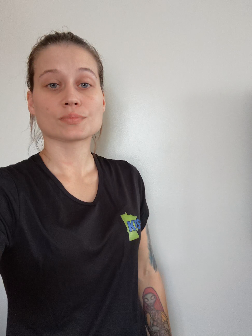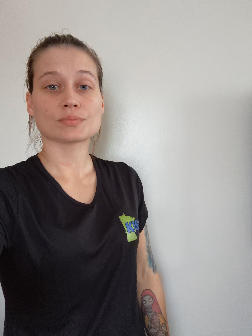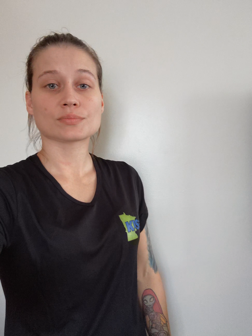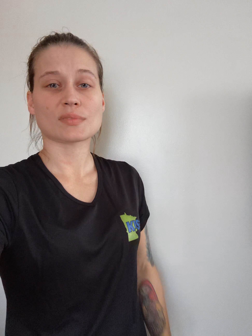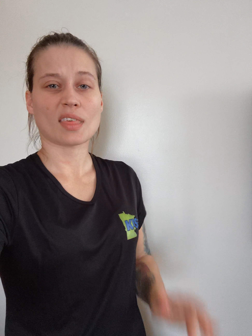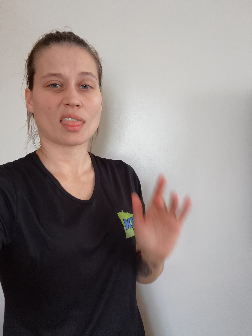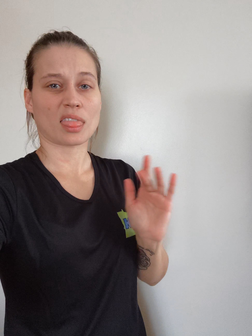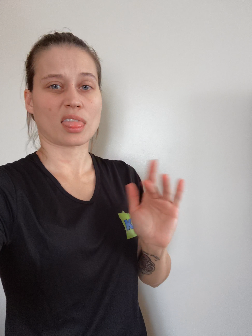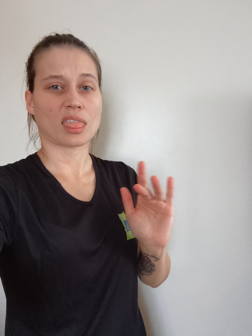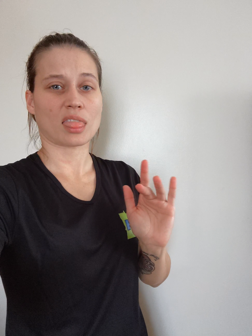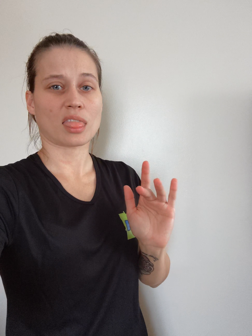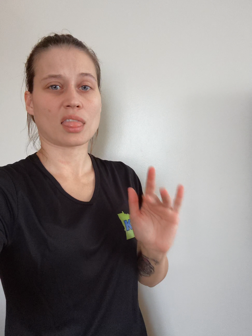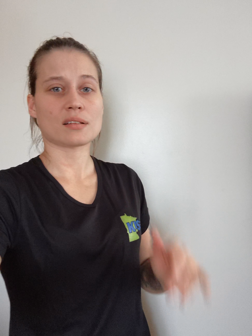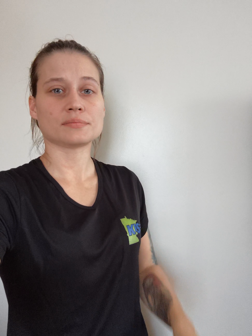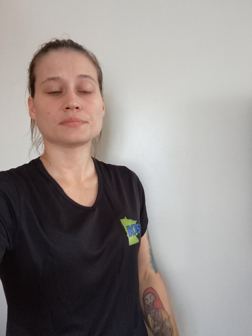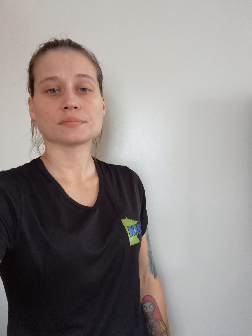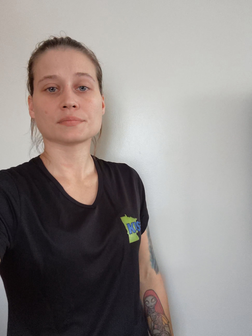yucky